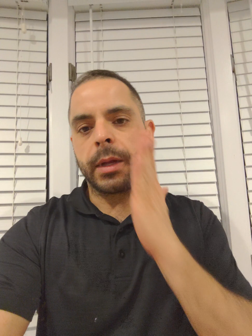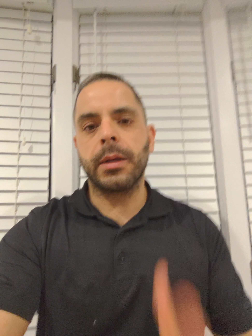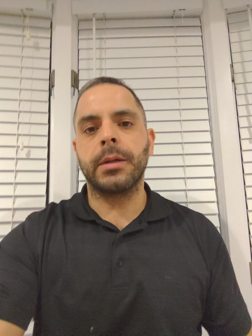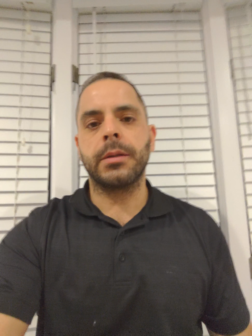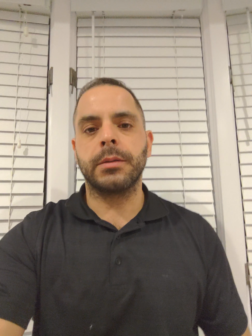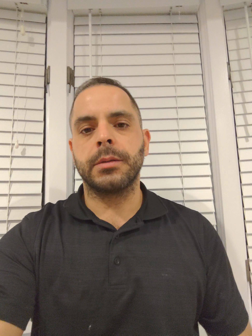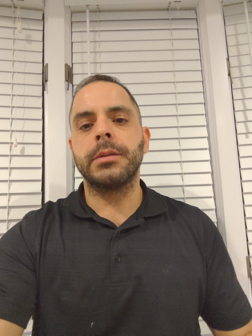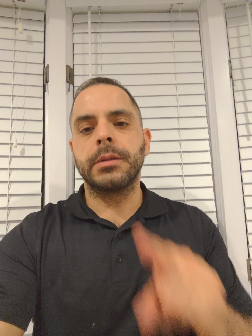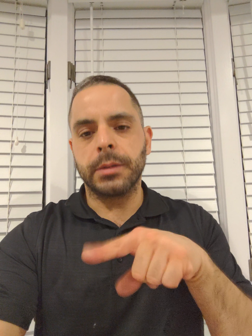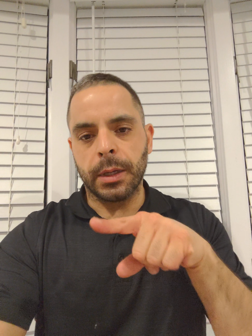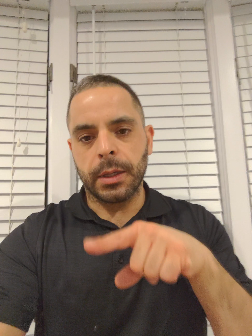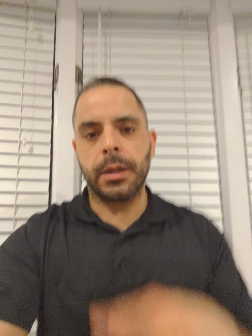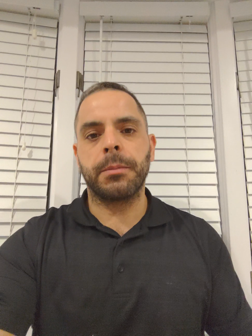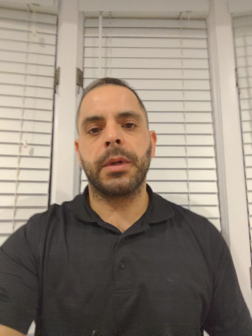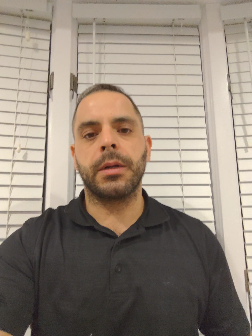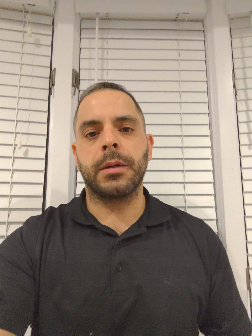time